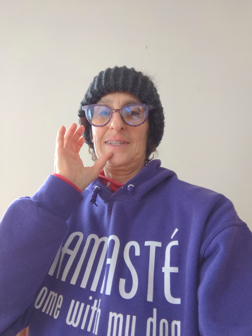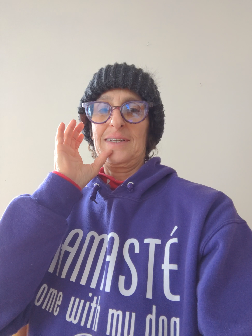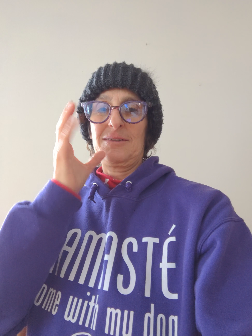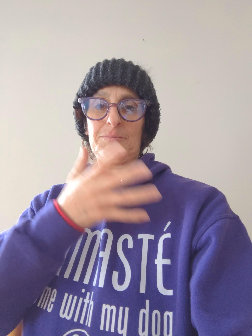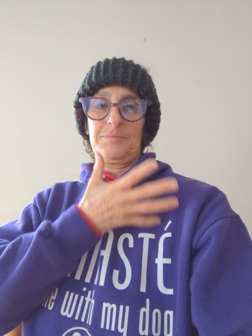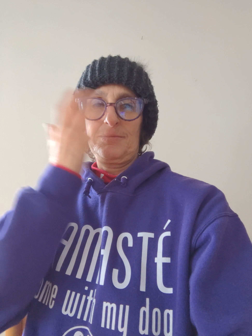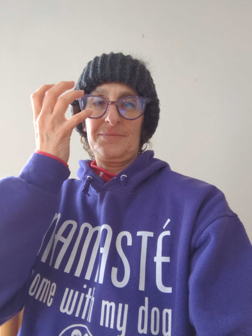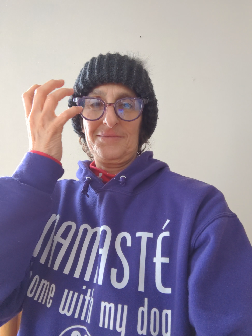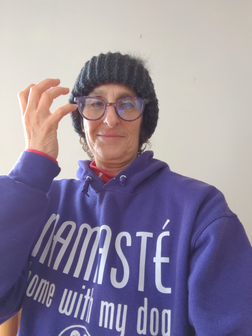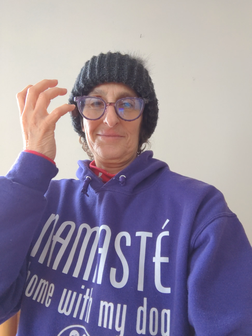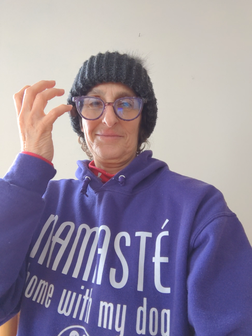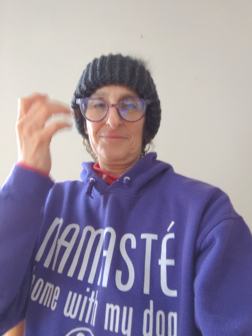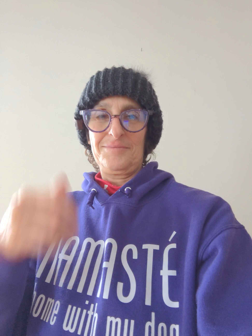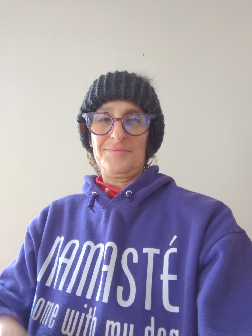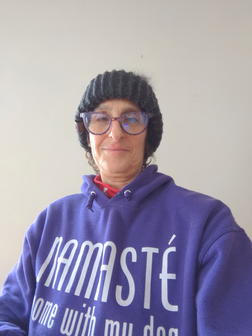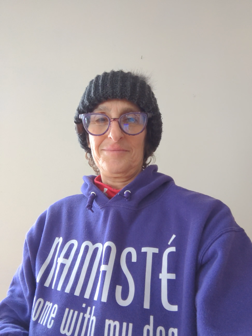mad